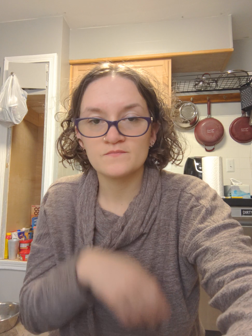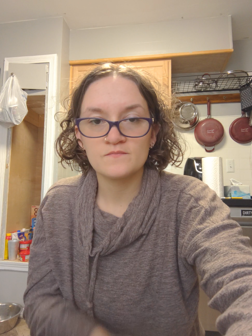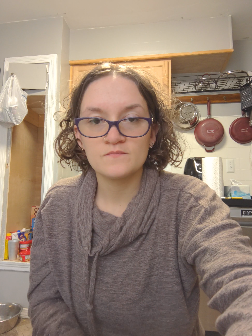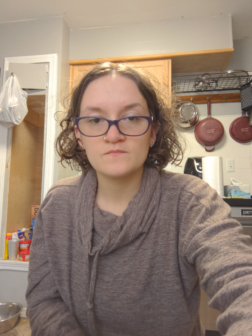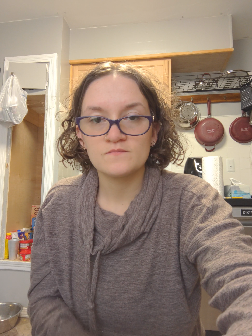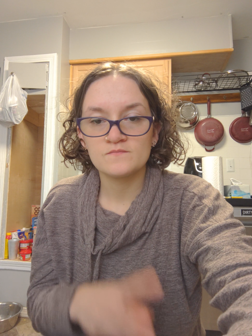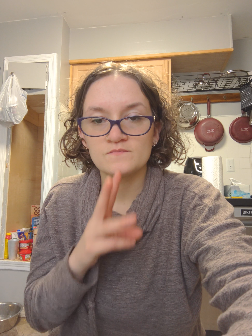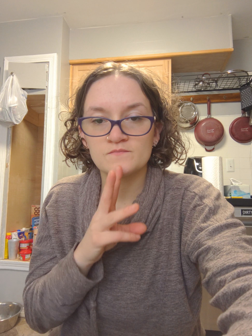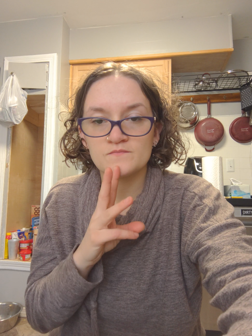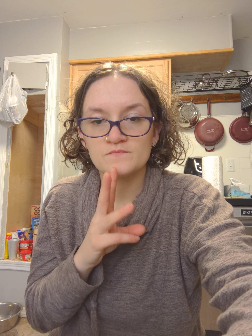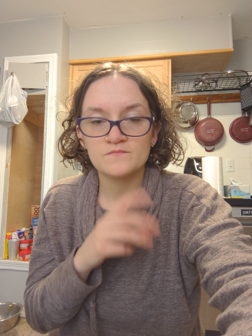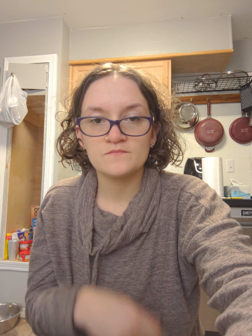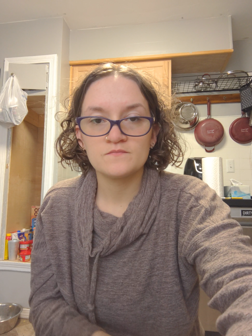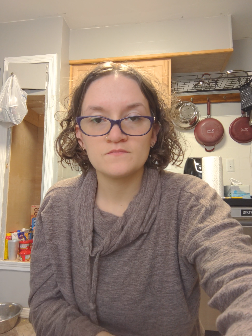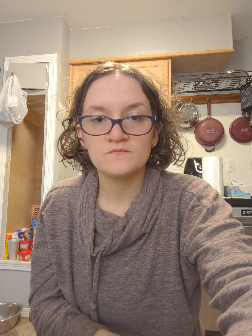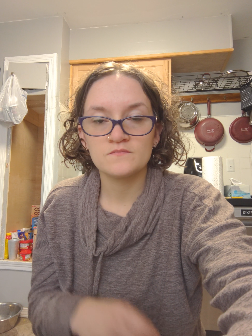water